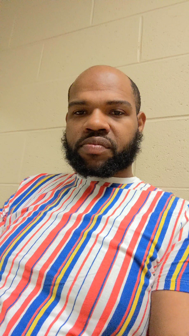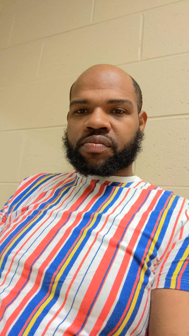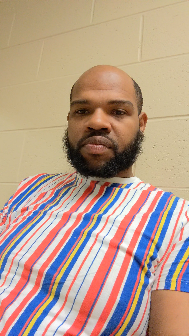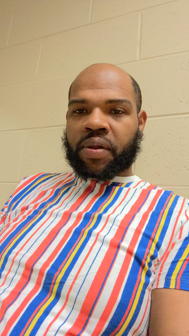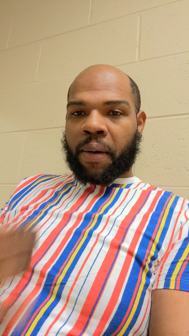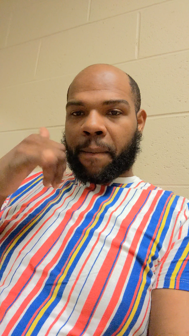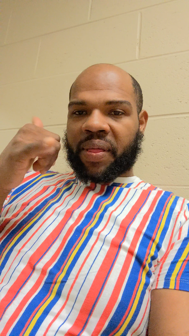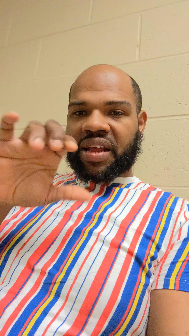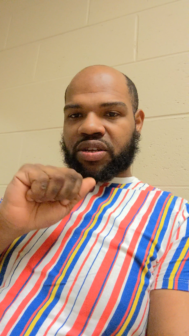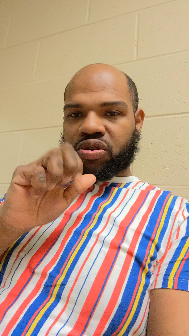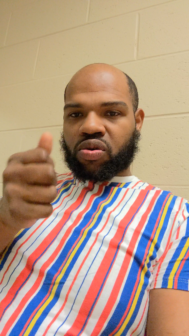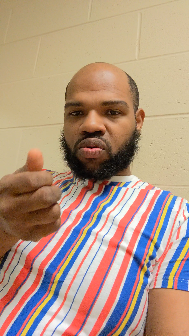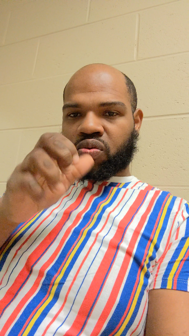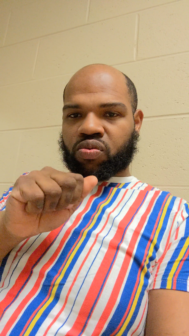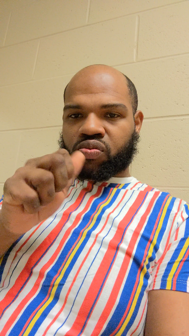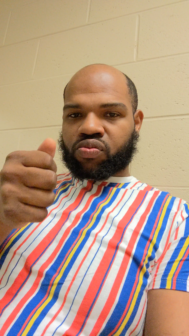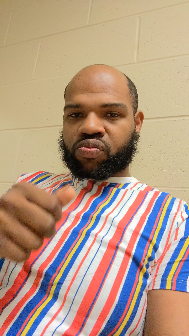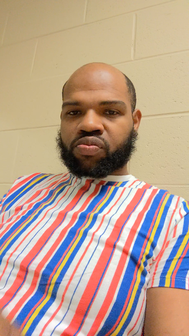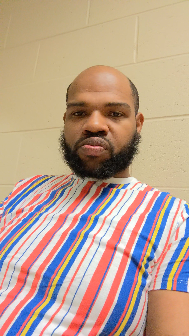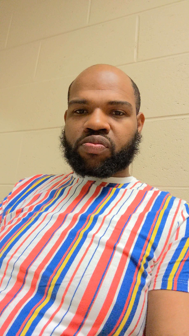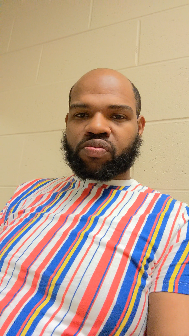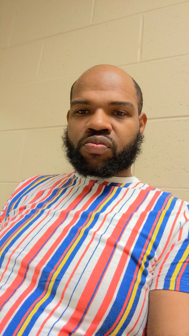play dough